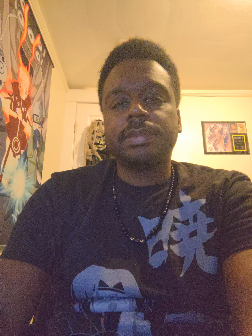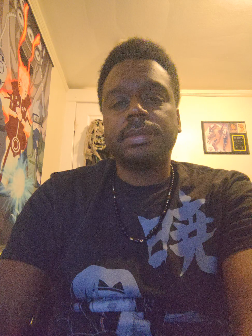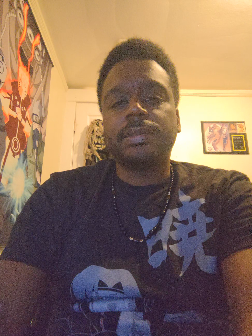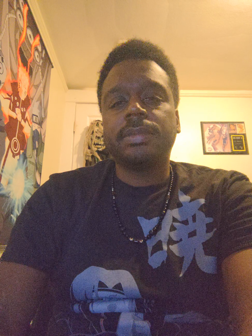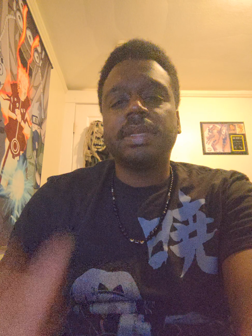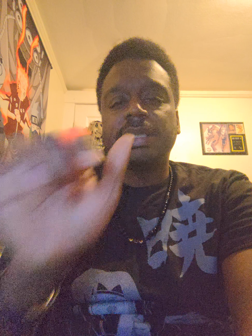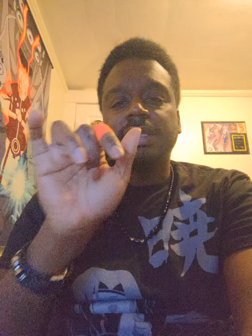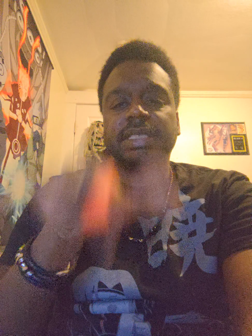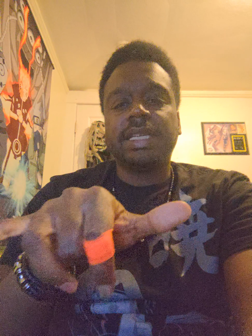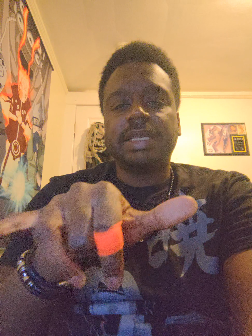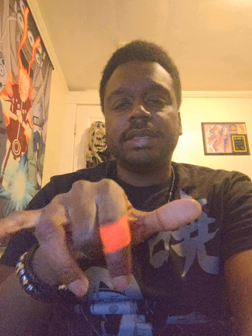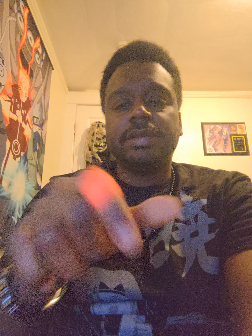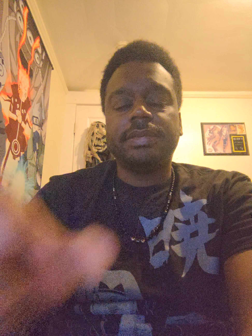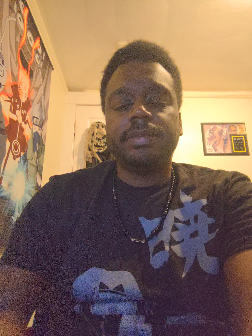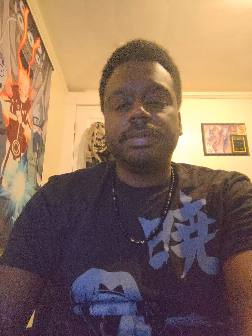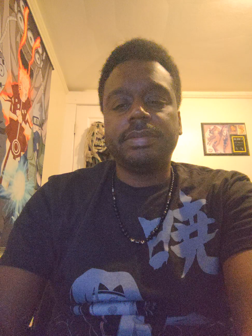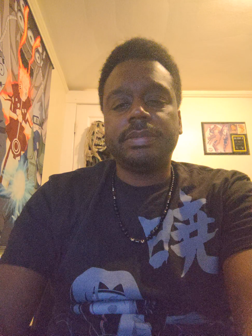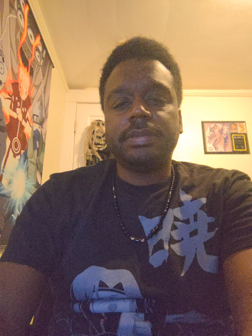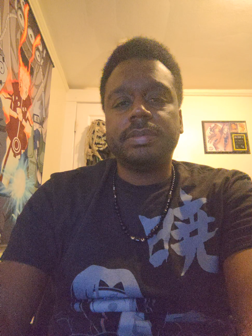stay